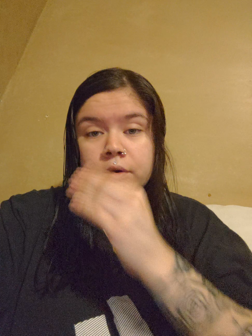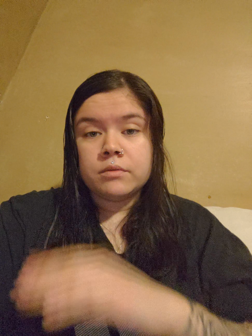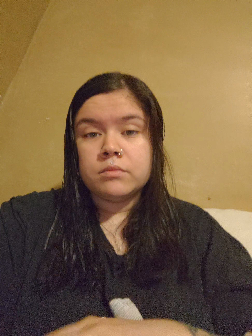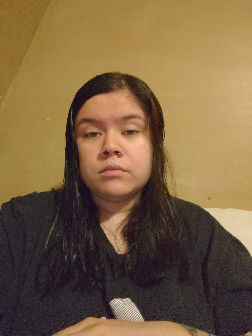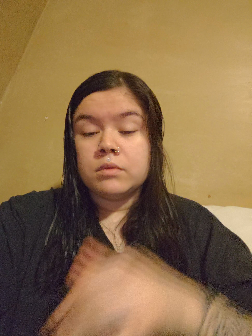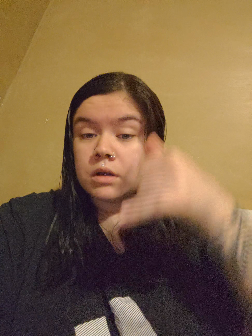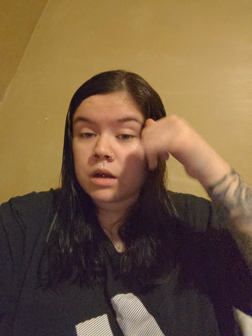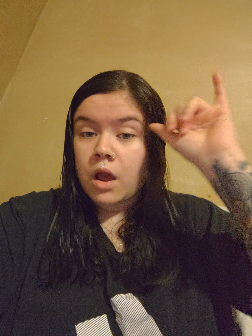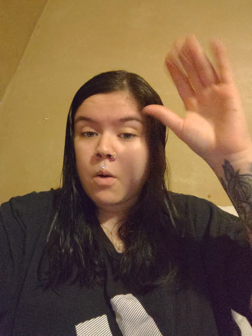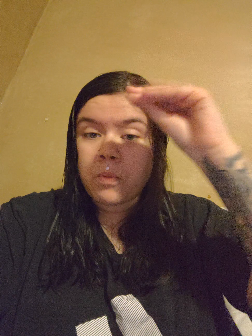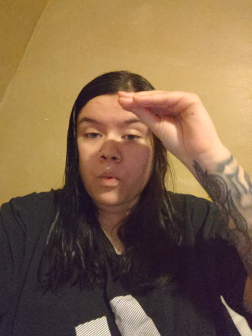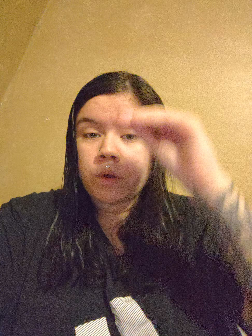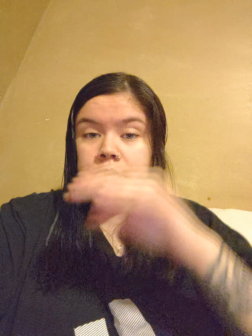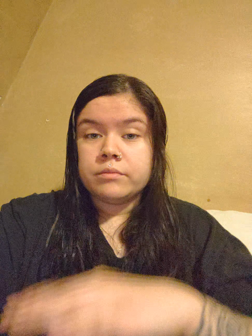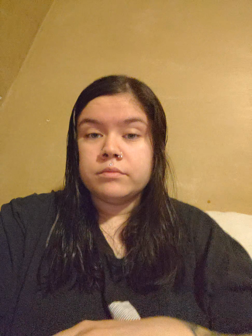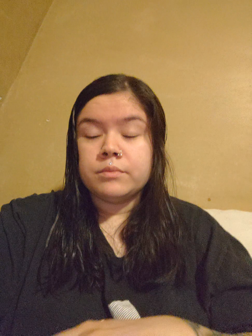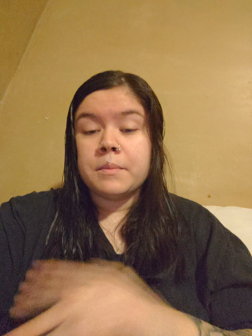cowboy